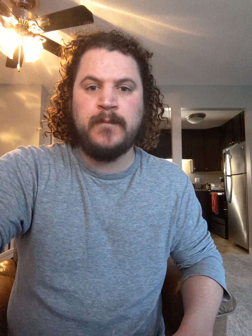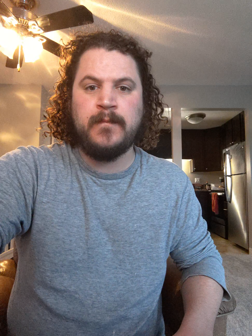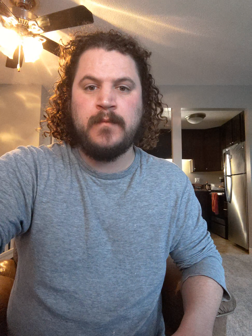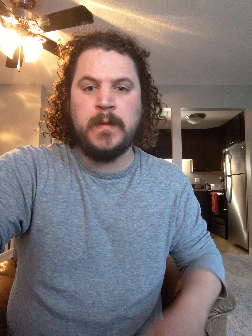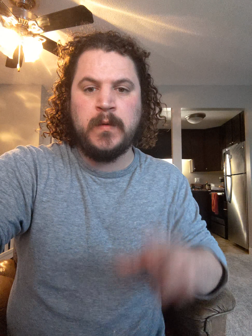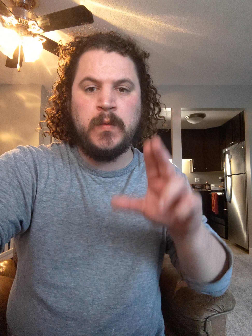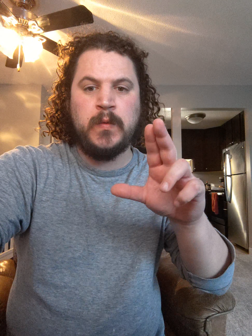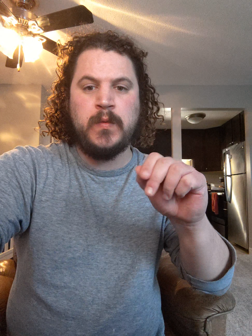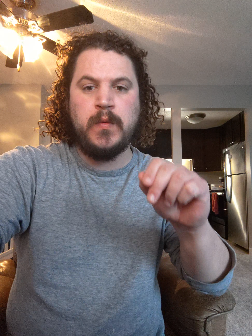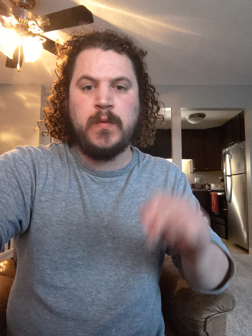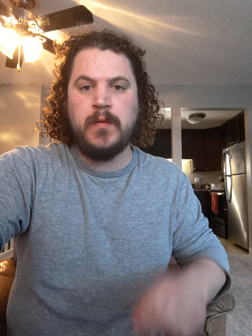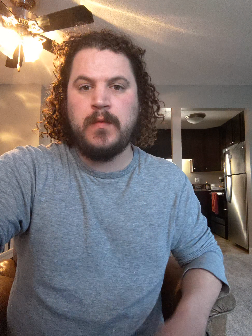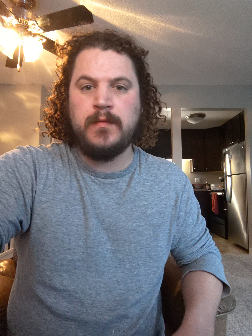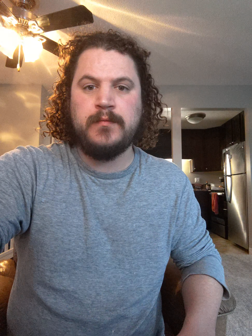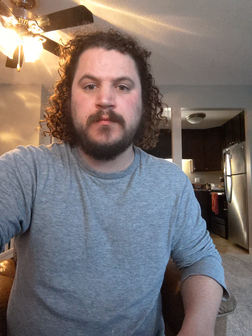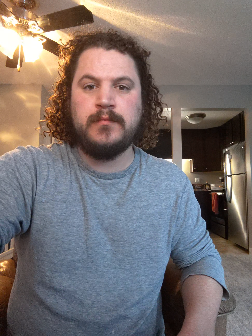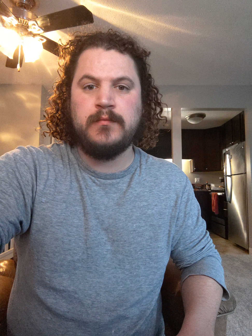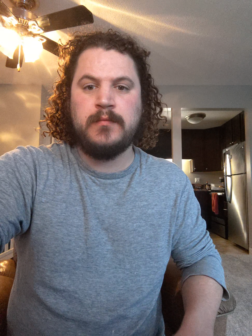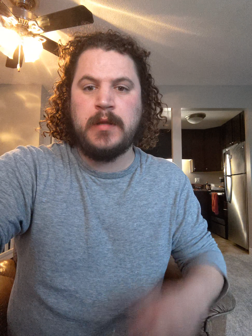no